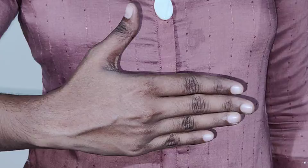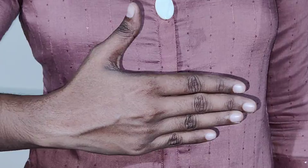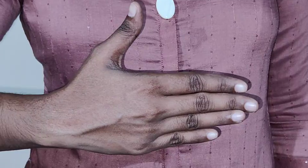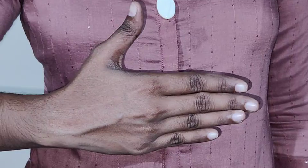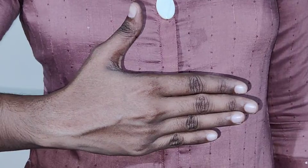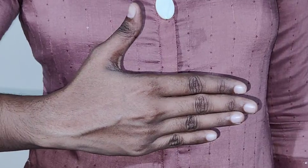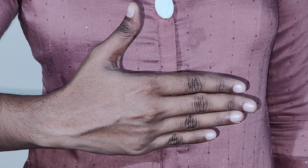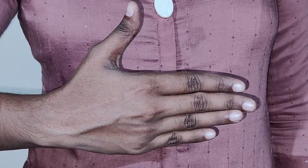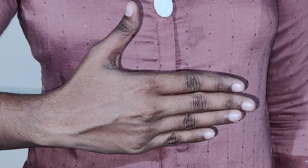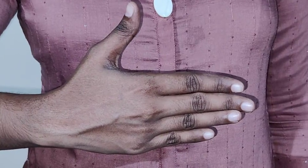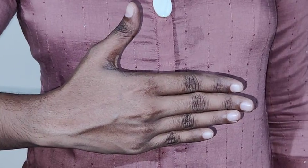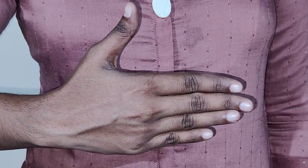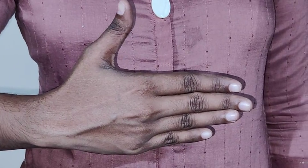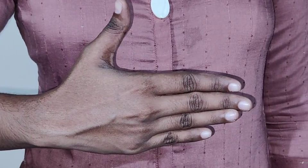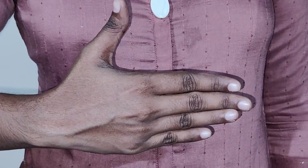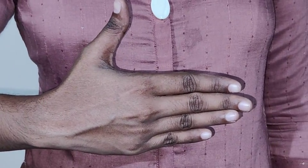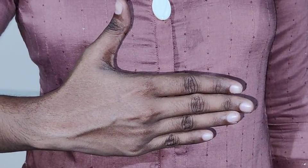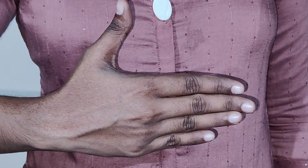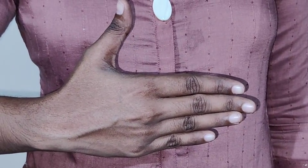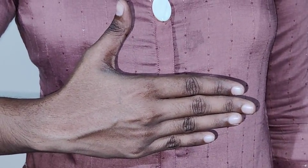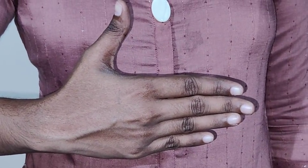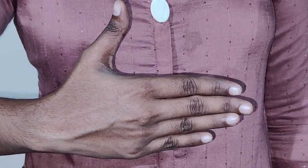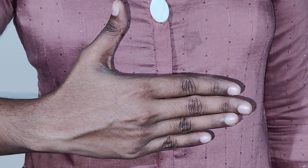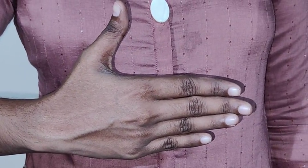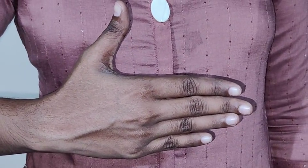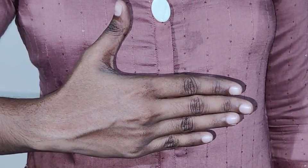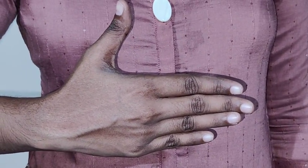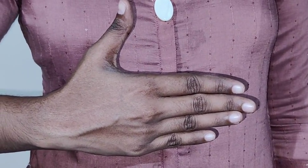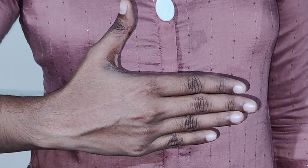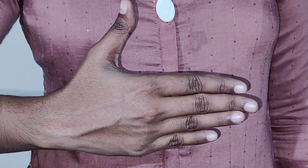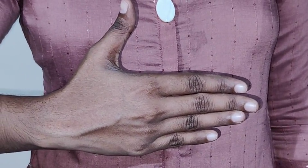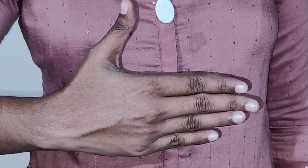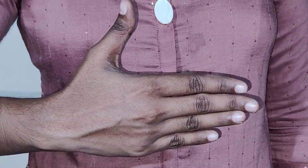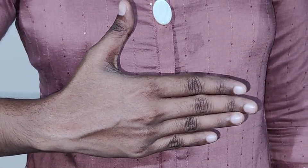ആ